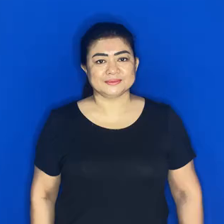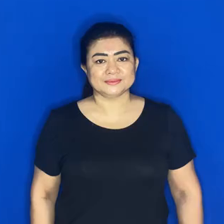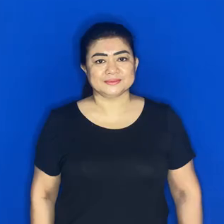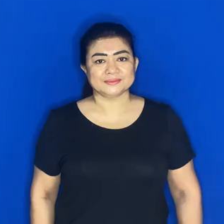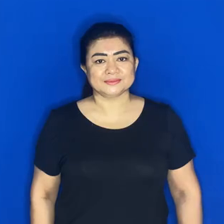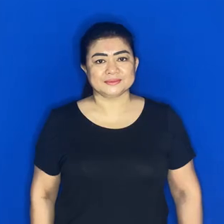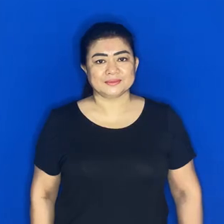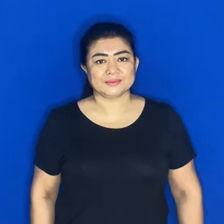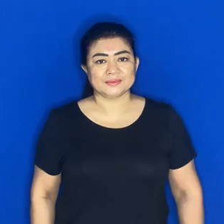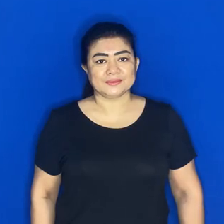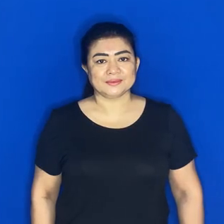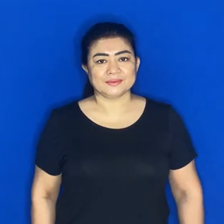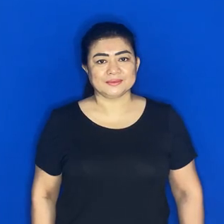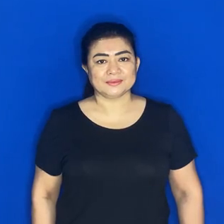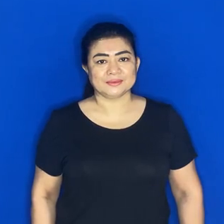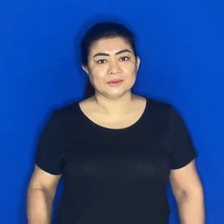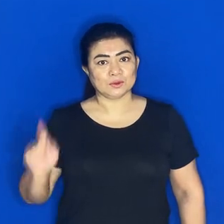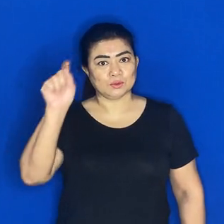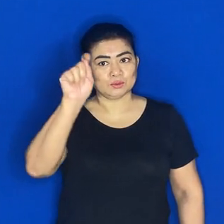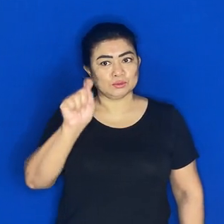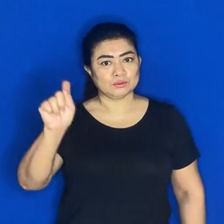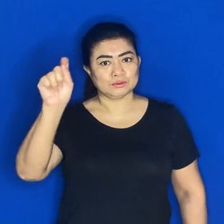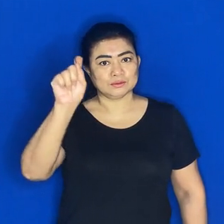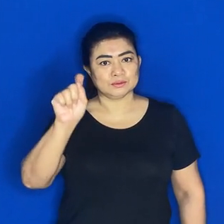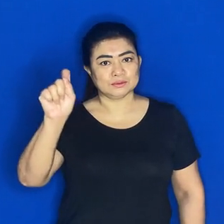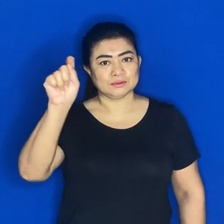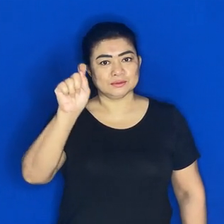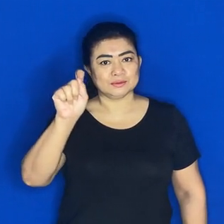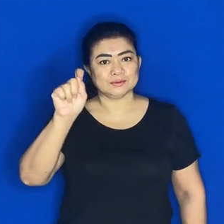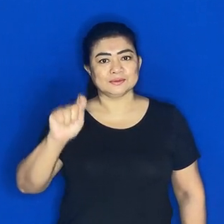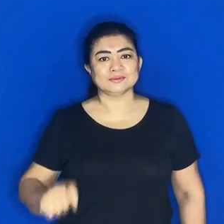tuesday